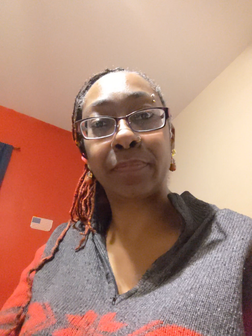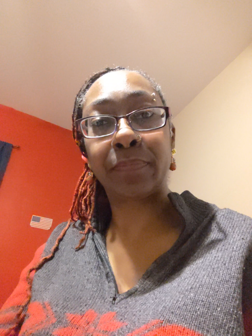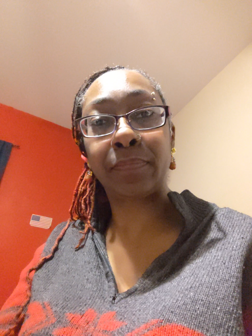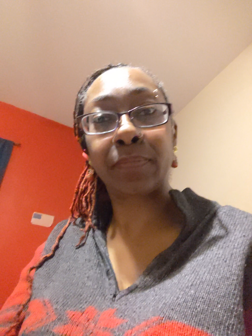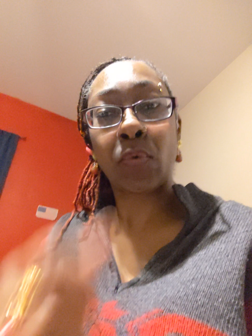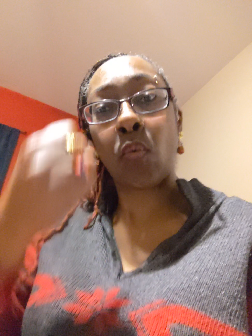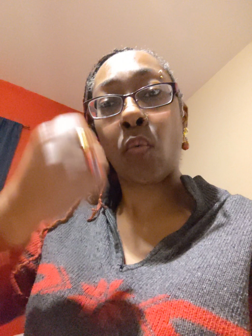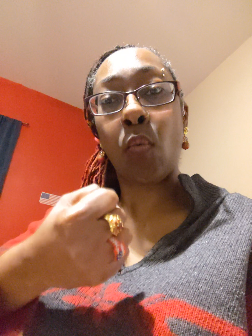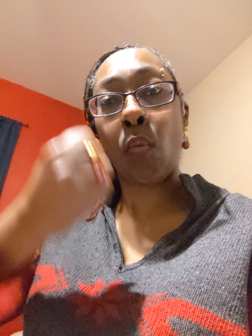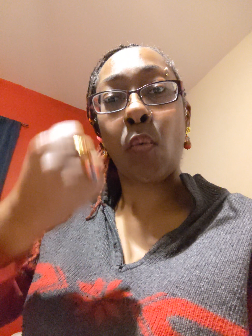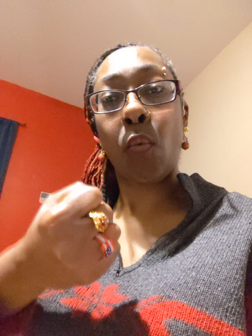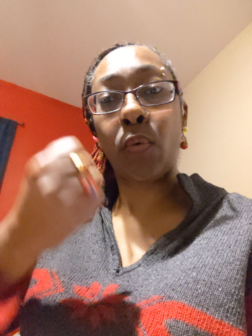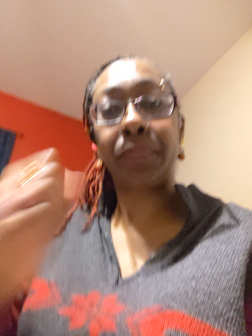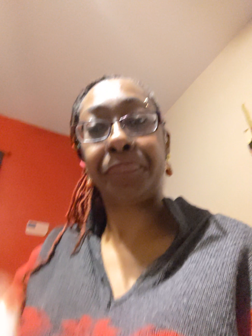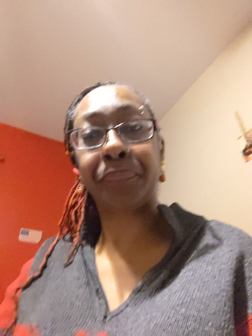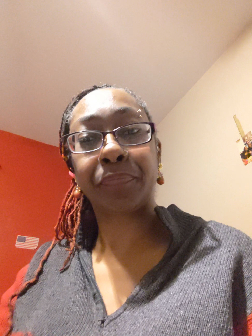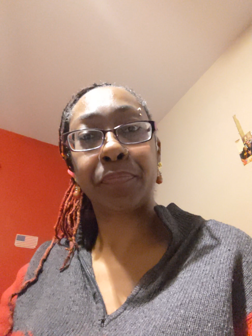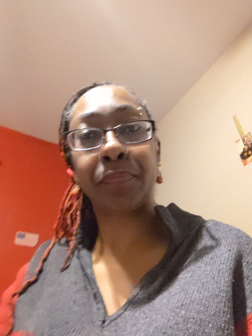car